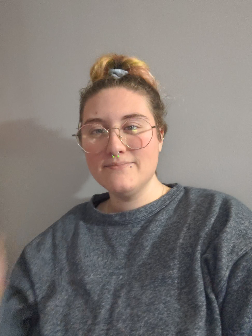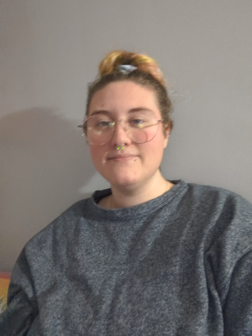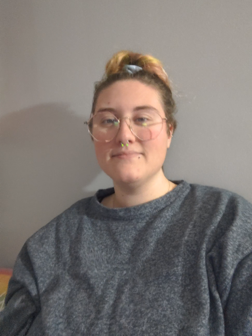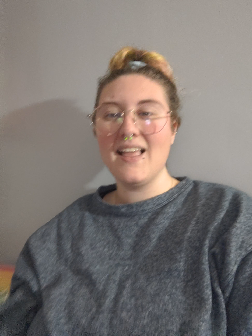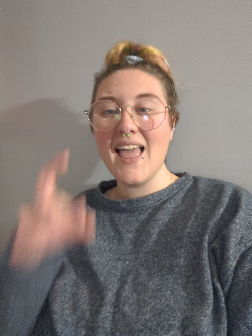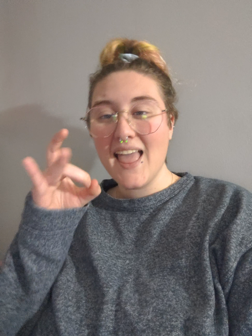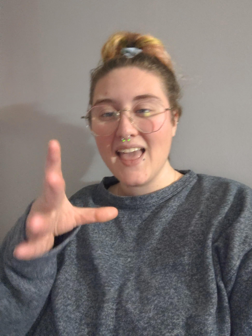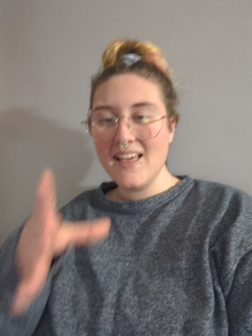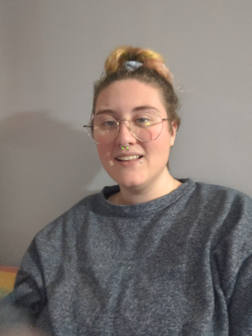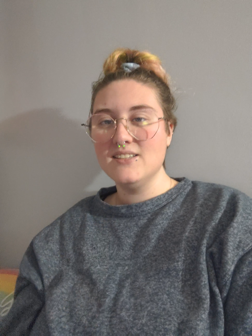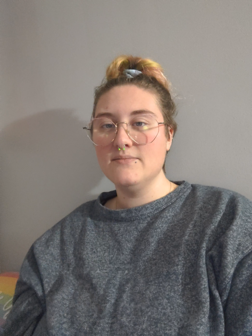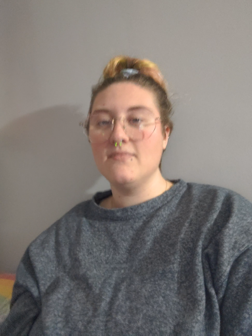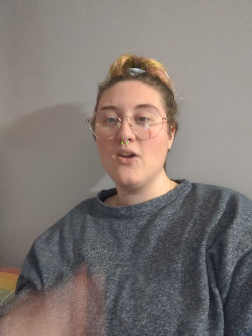hate